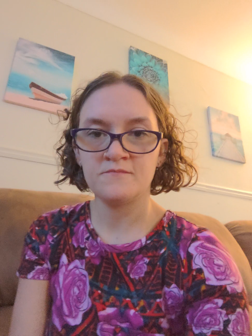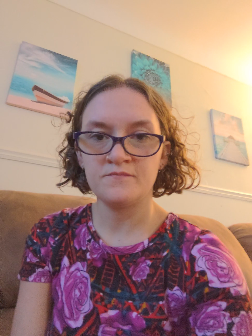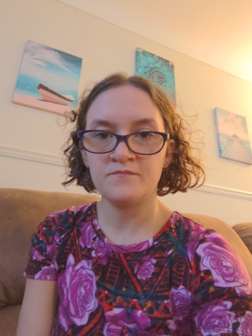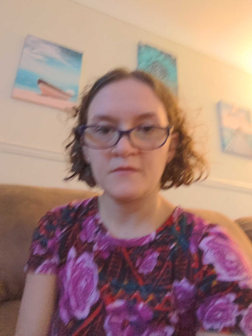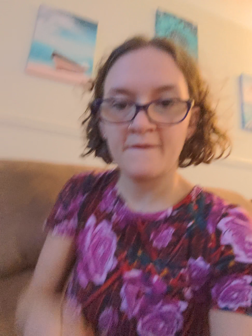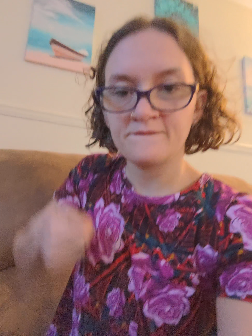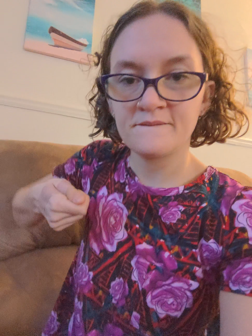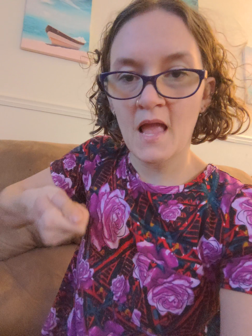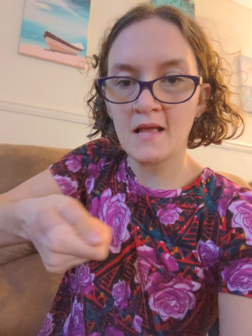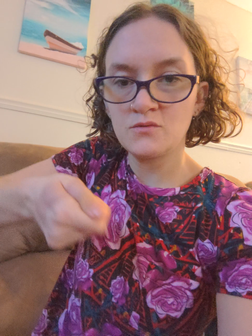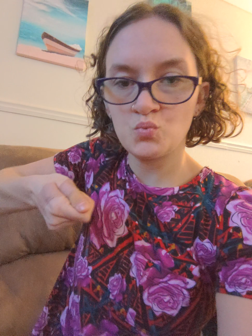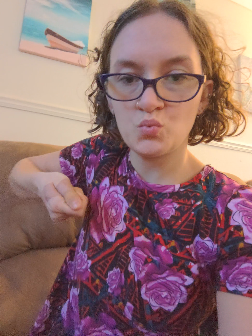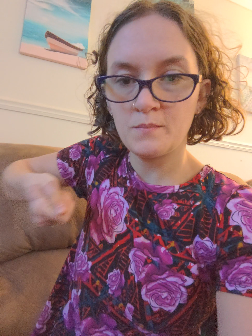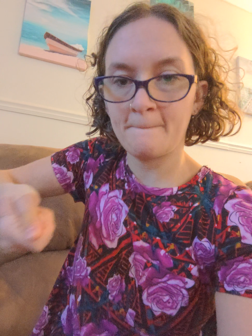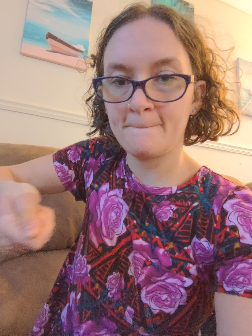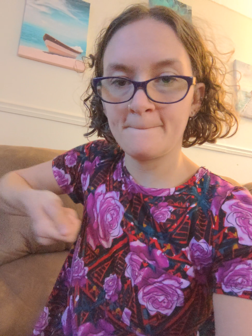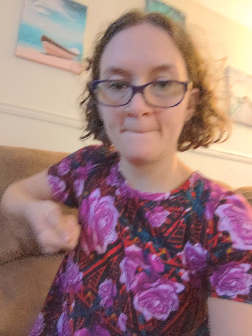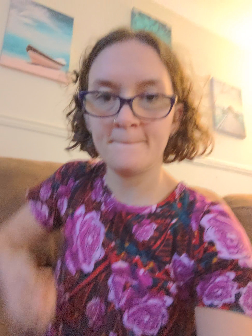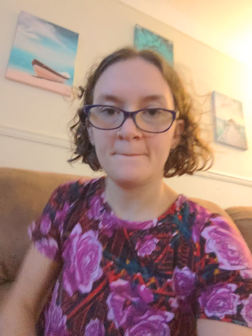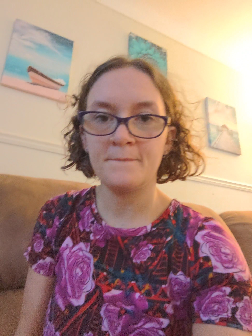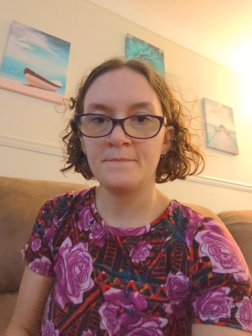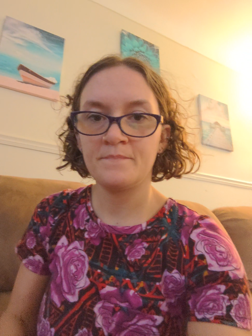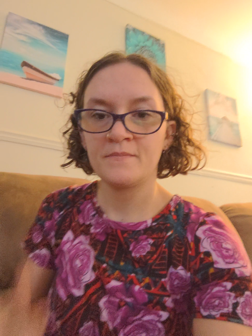vacuum